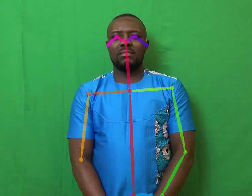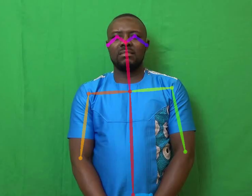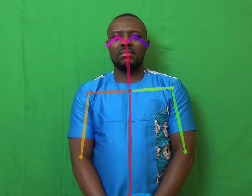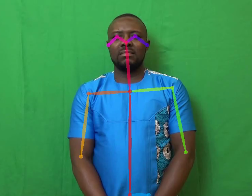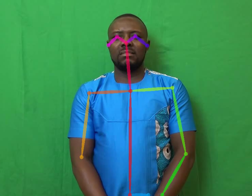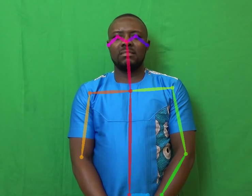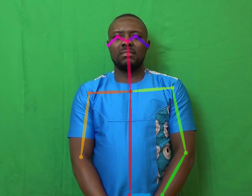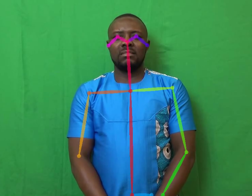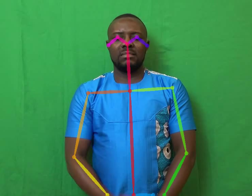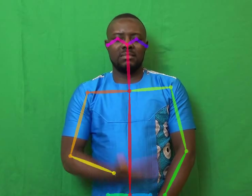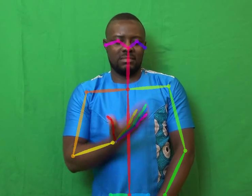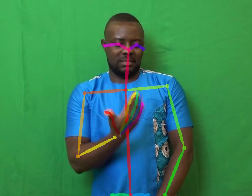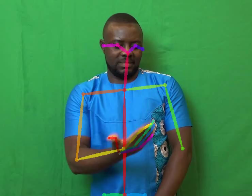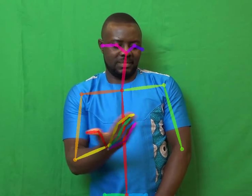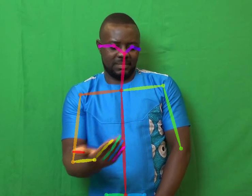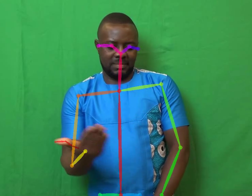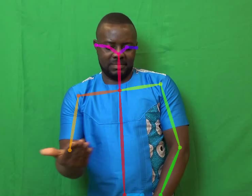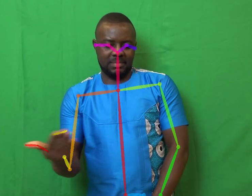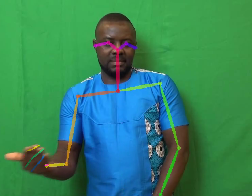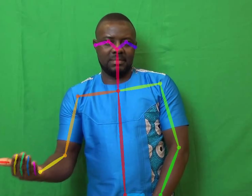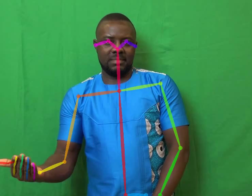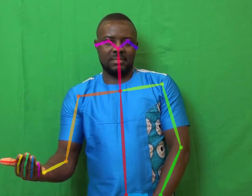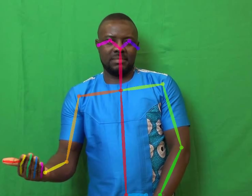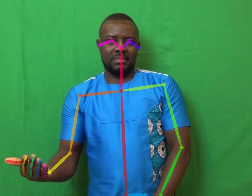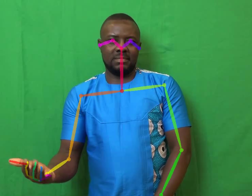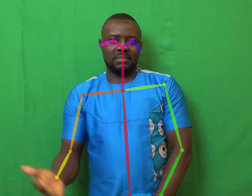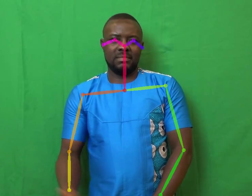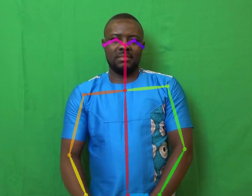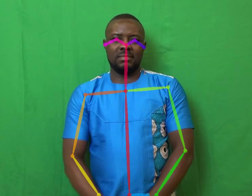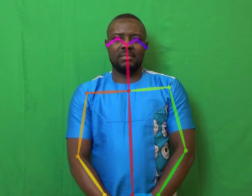things